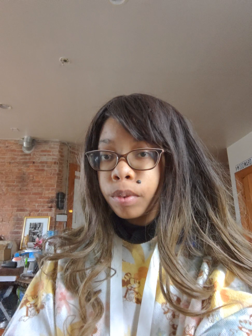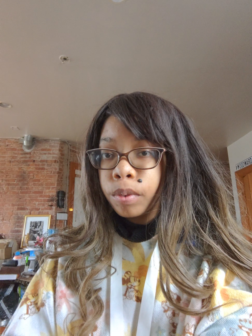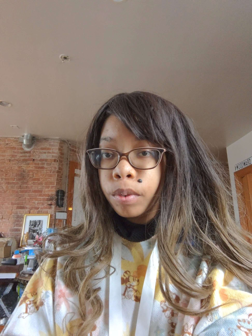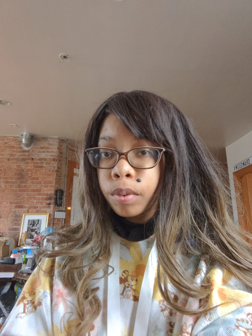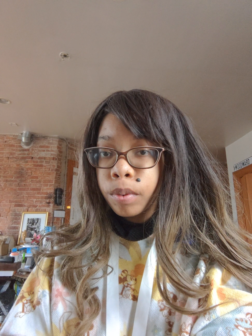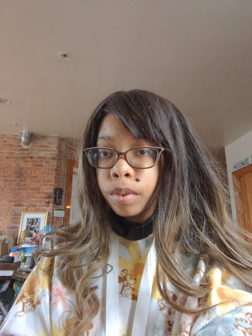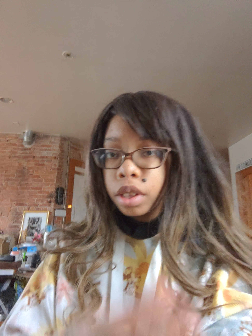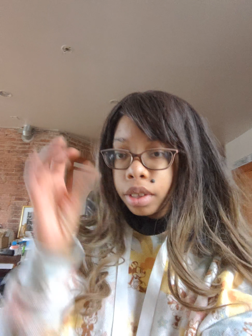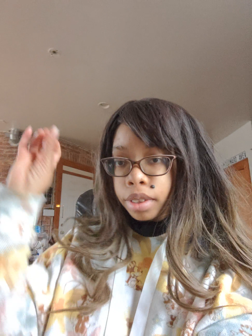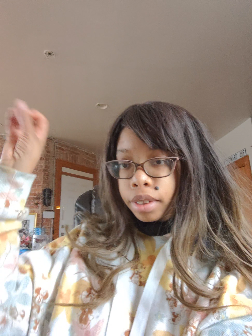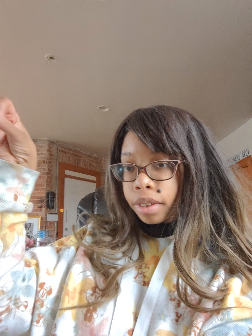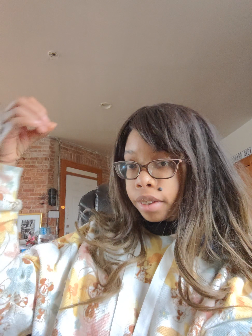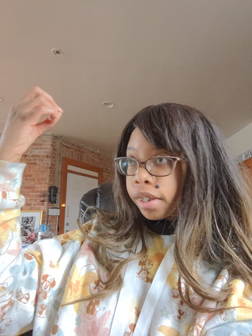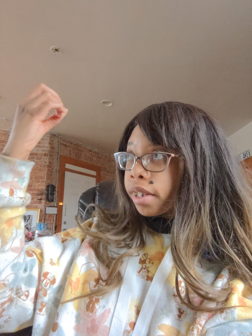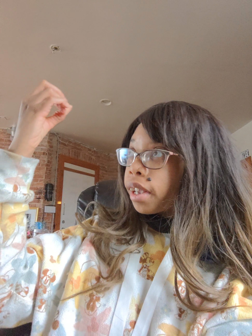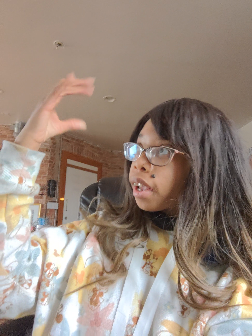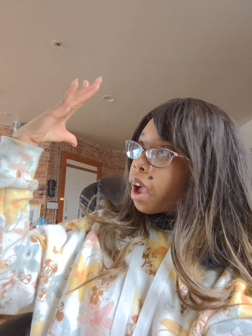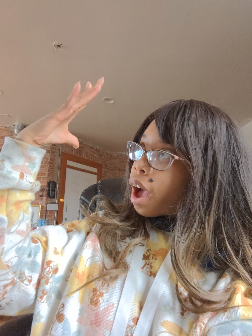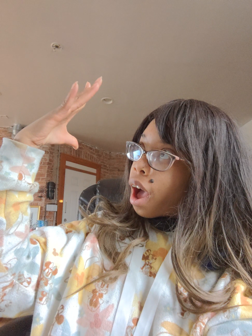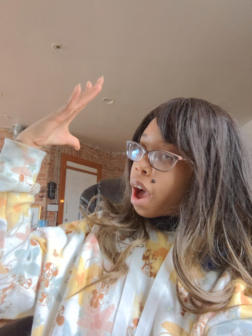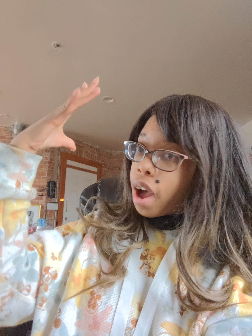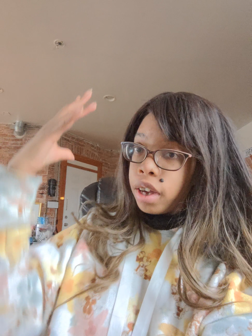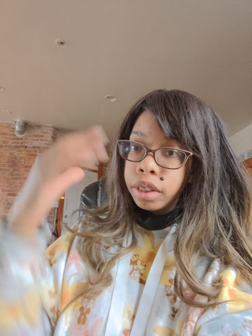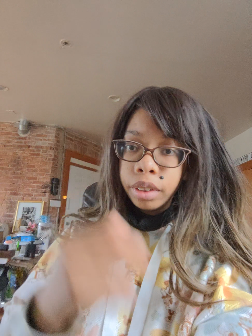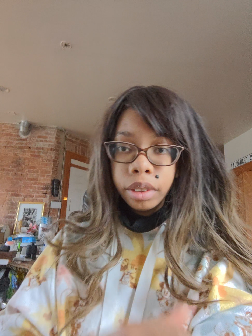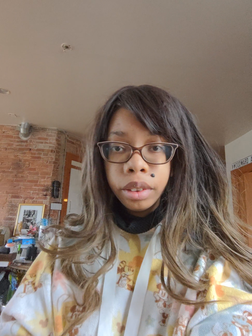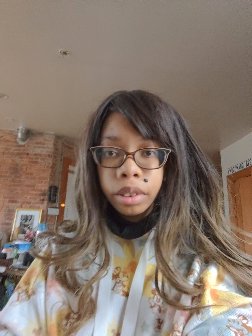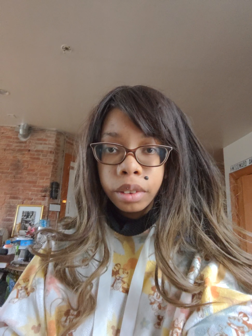sun